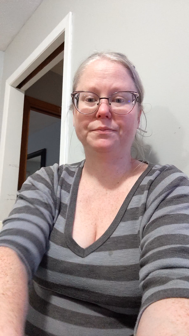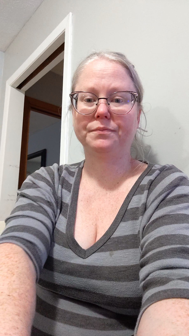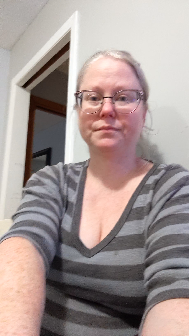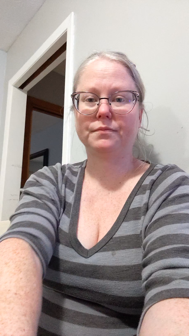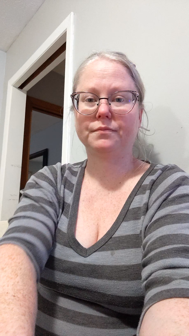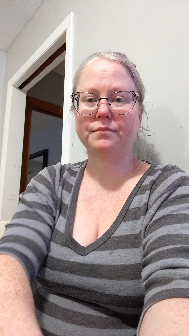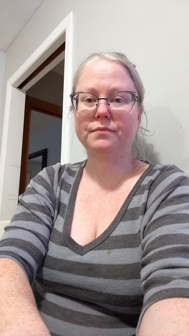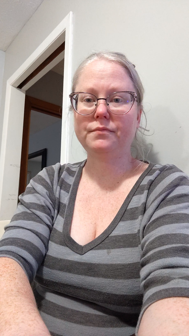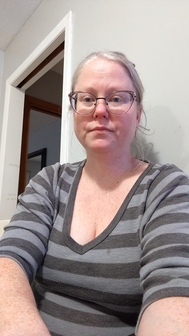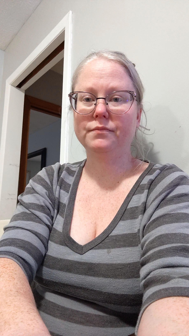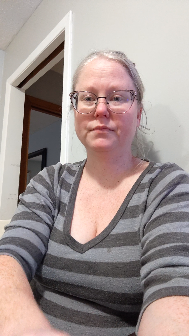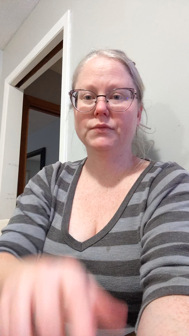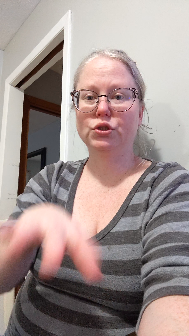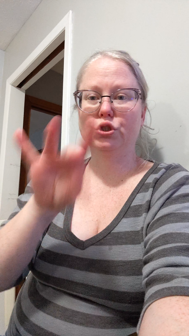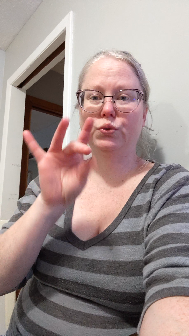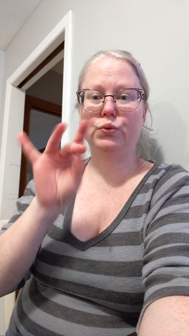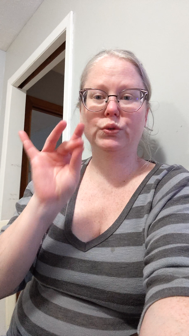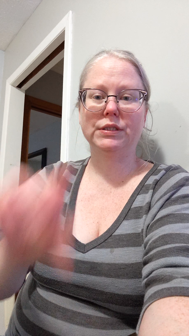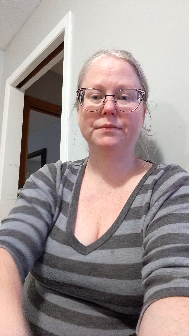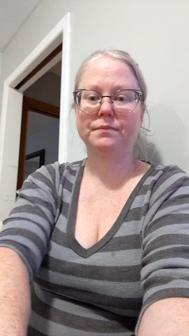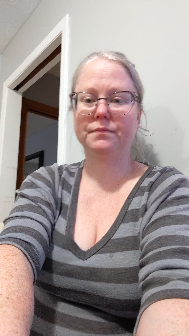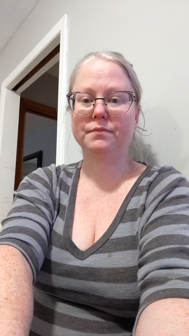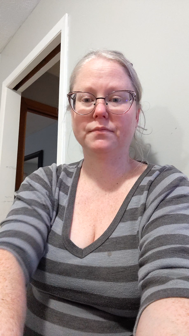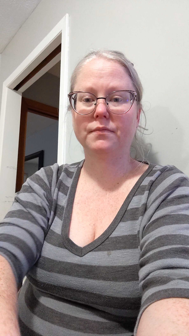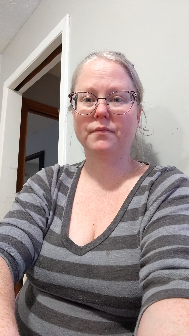choose